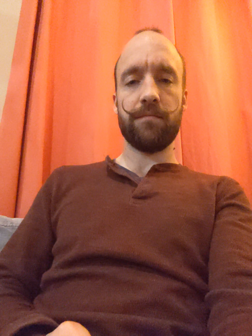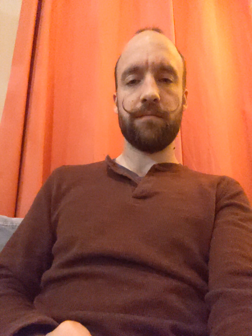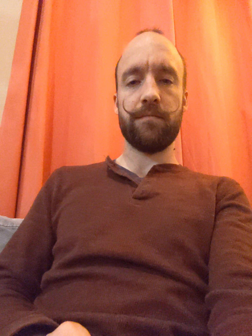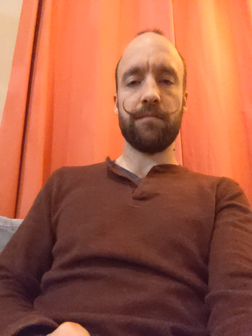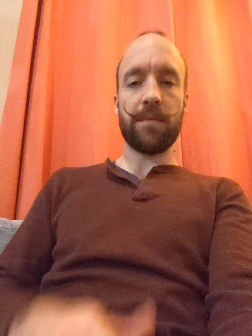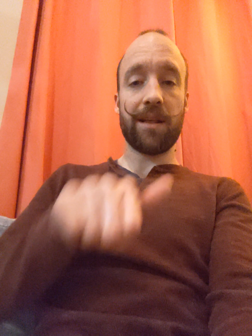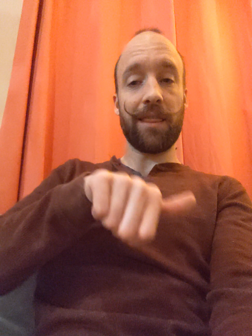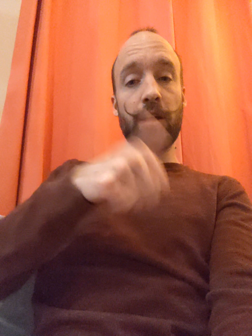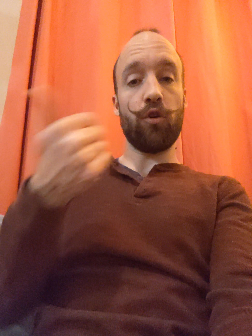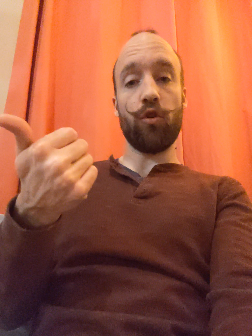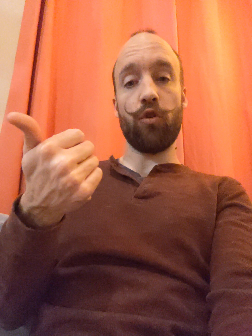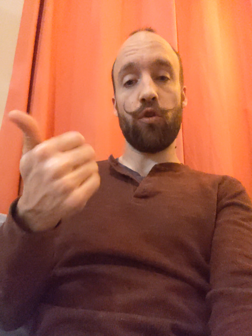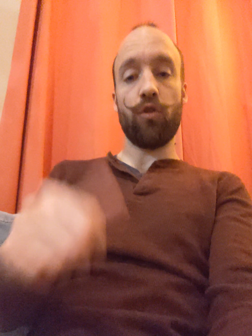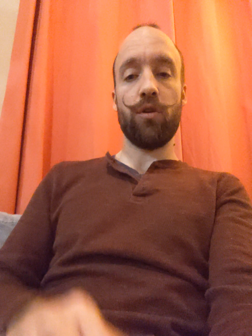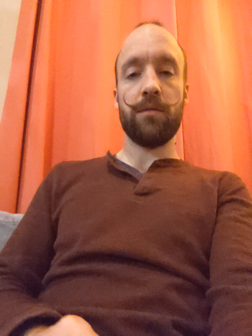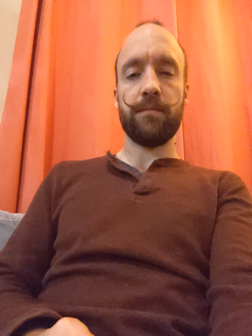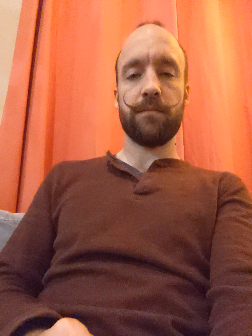another